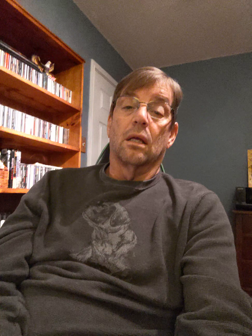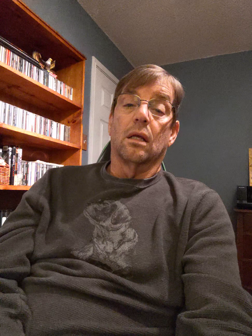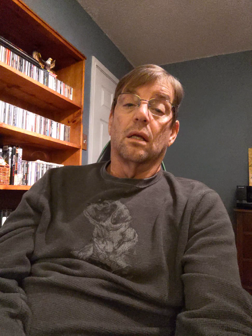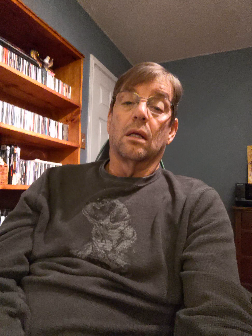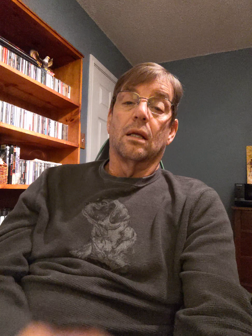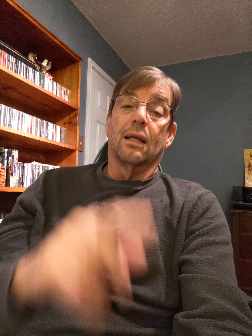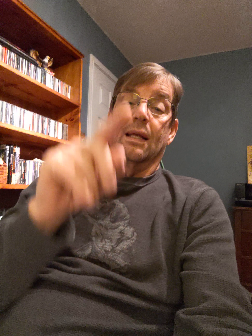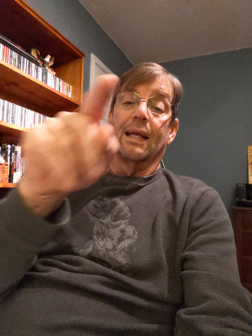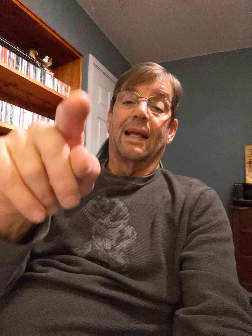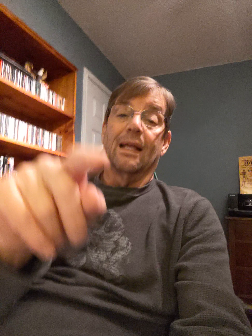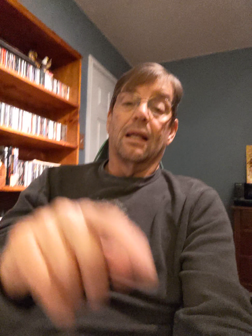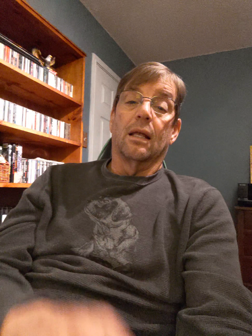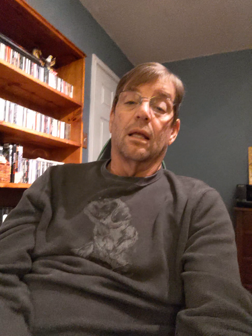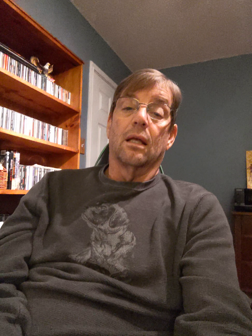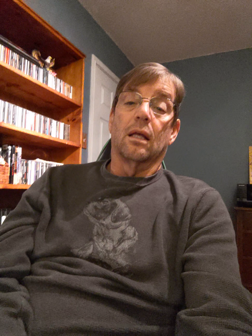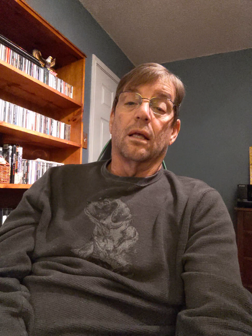he/she/it